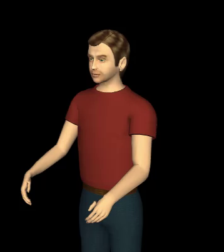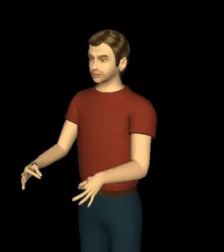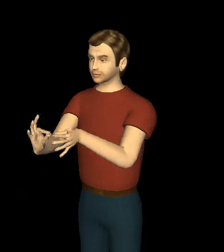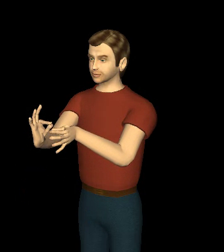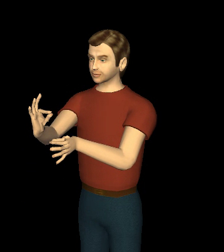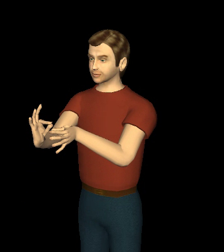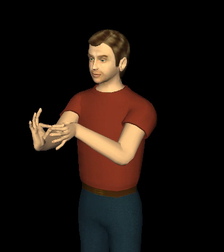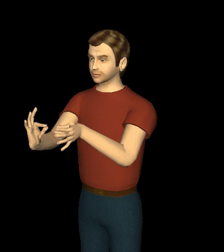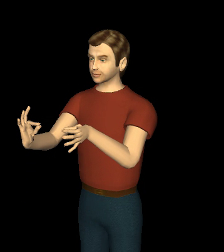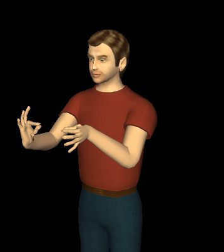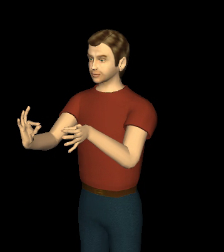حجم